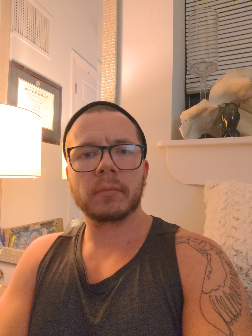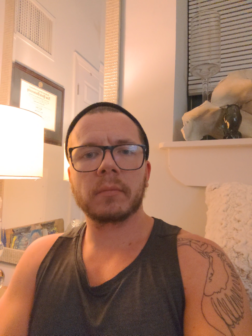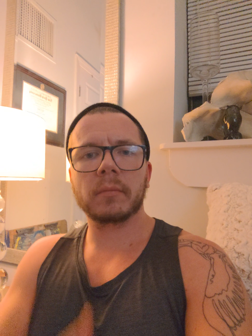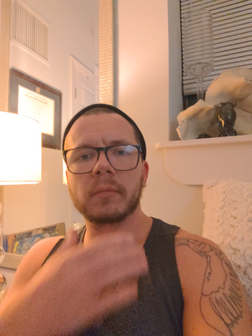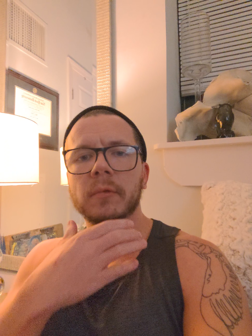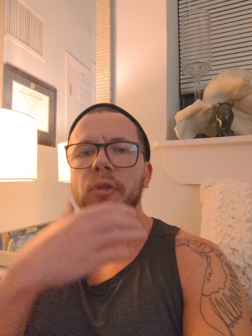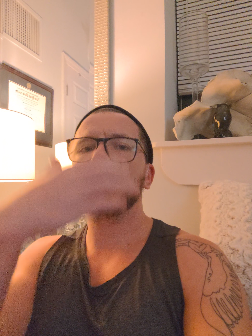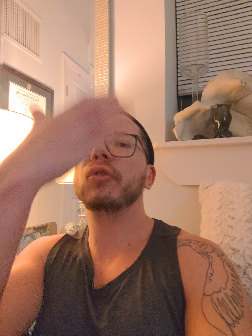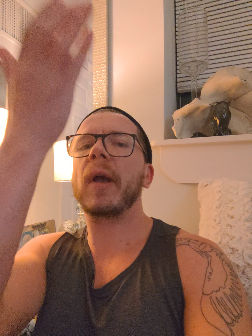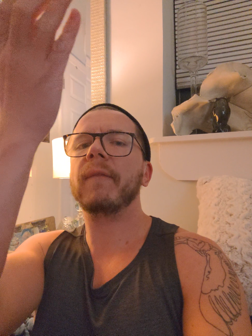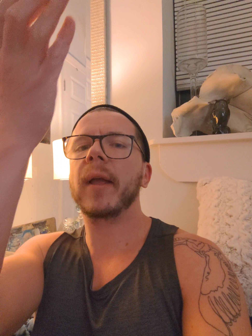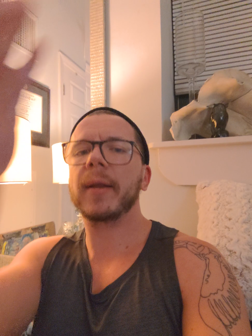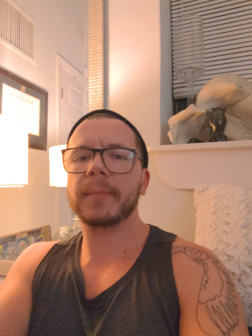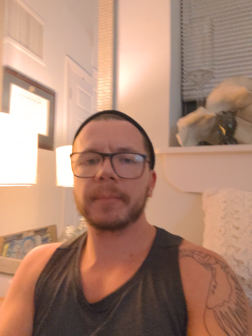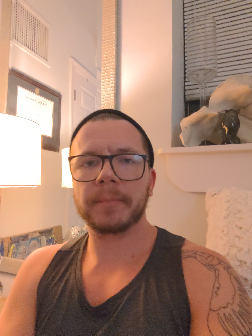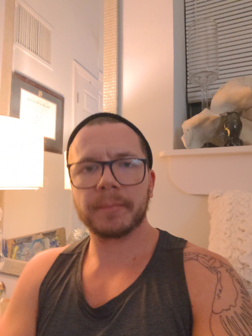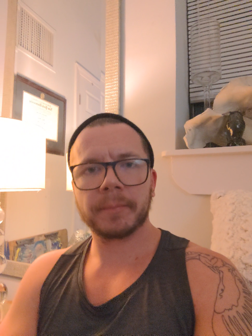giraffe